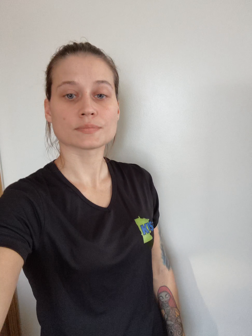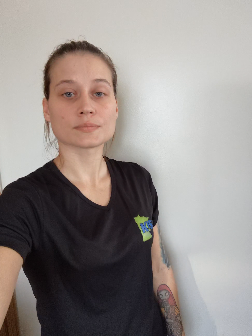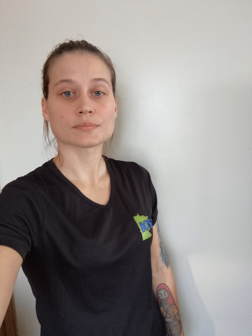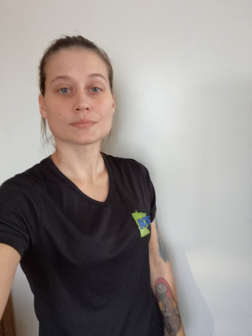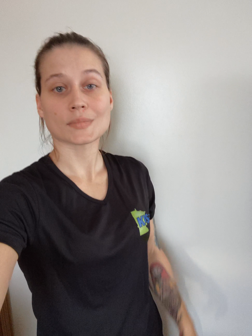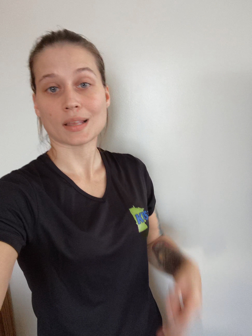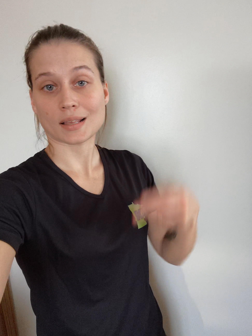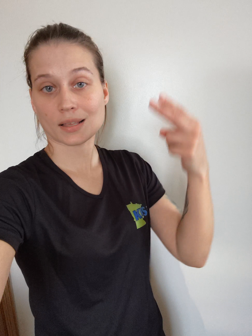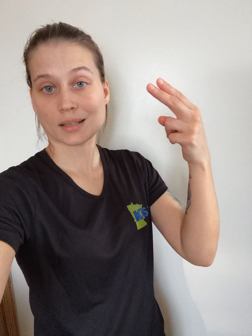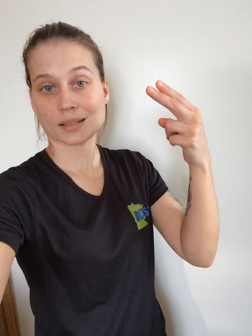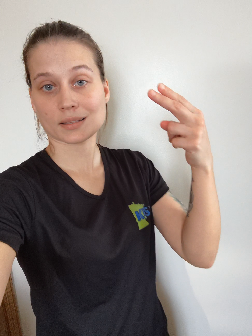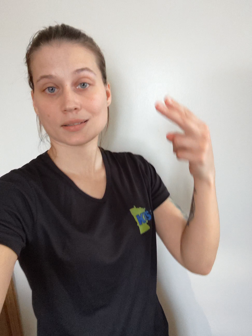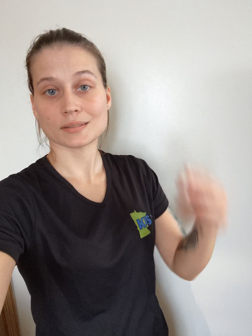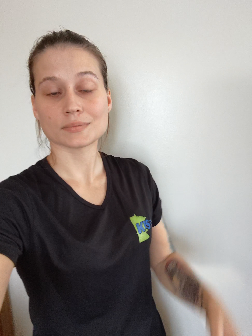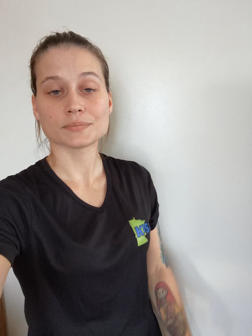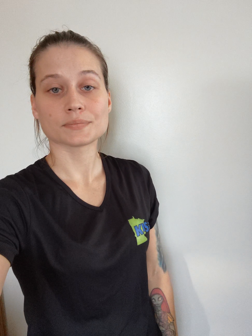high